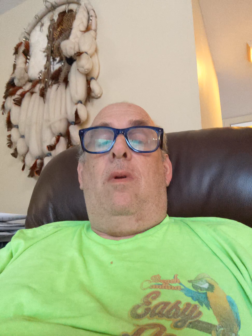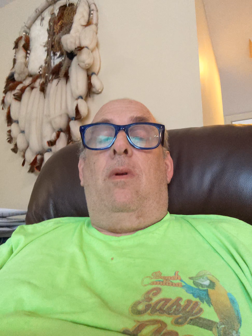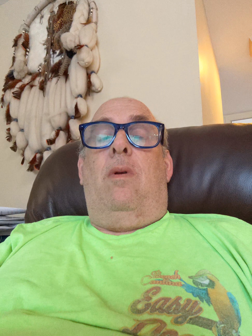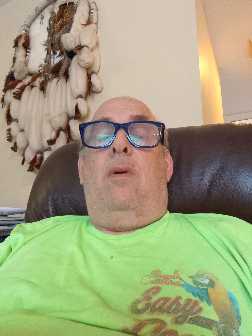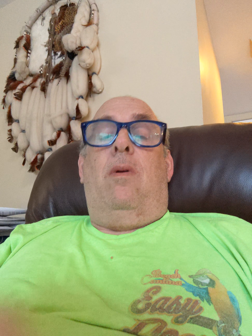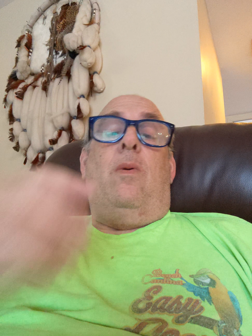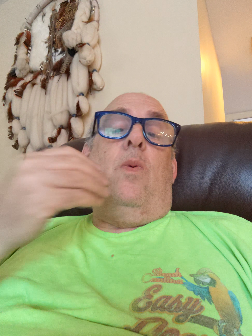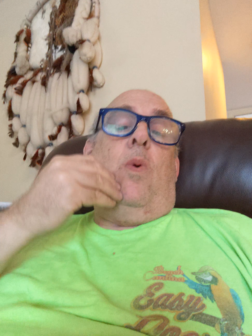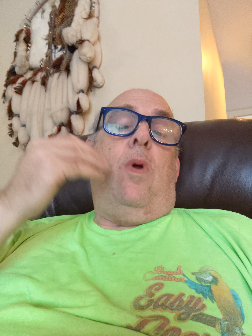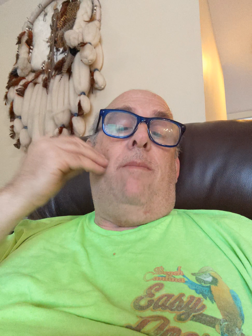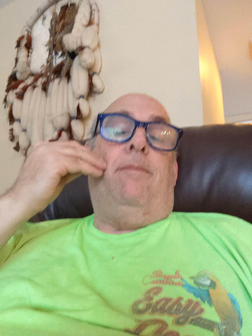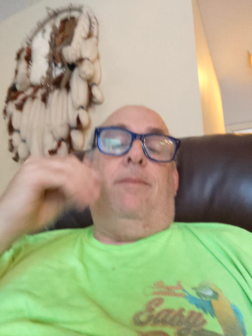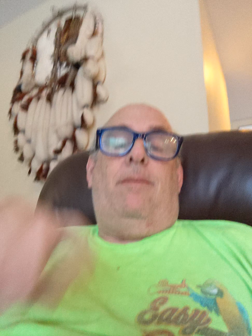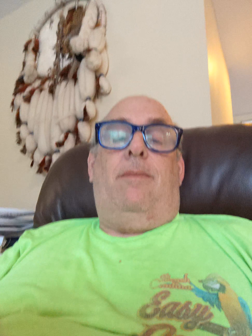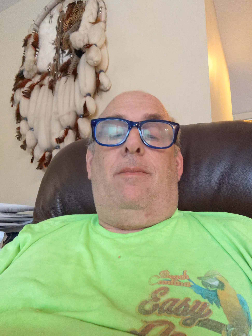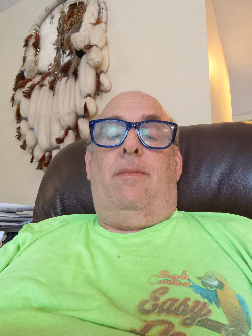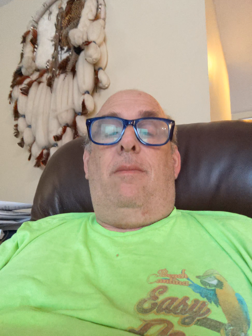home